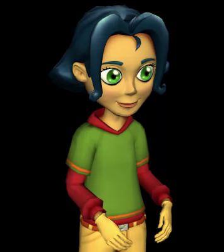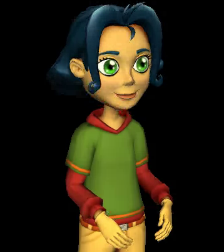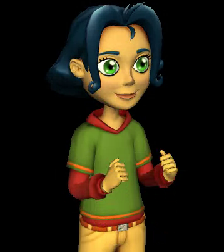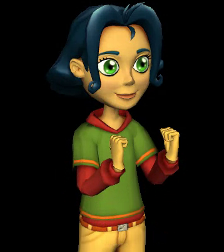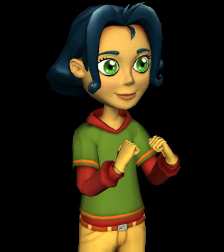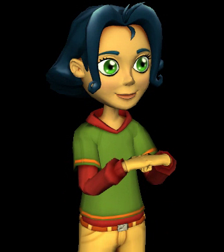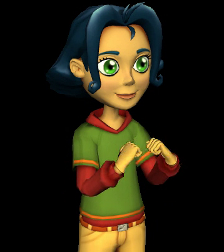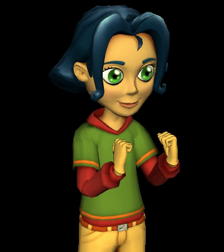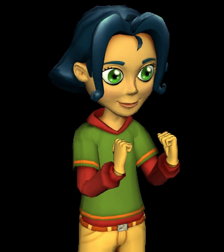حسنا